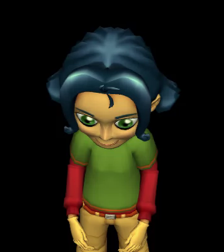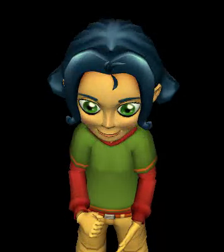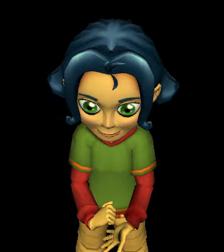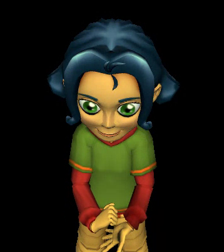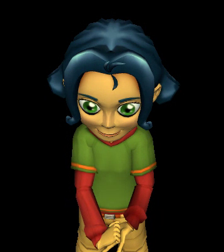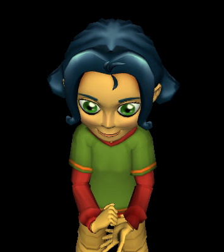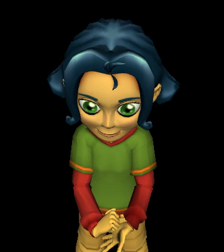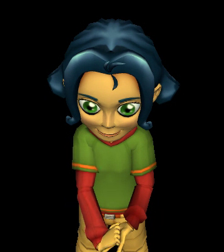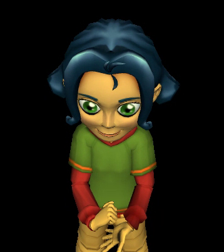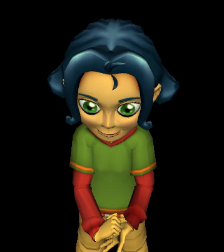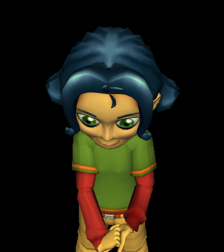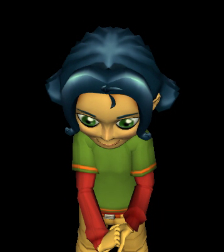شهية